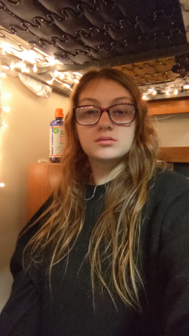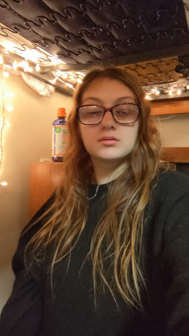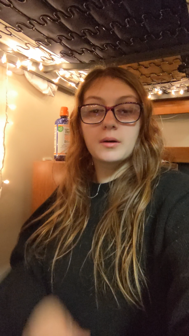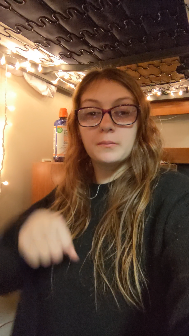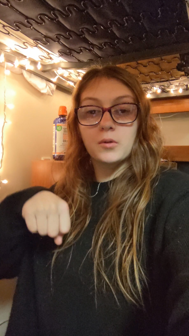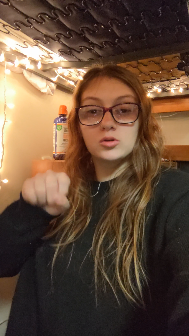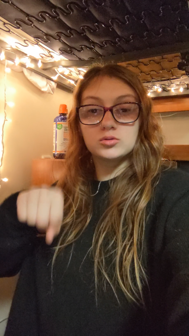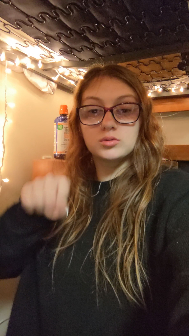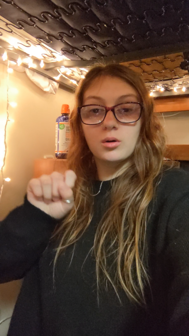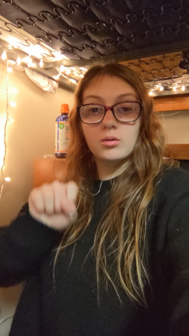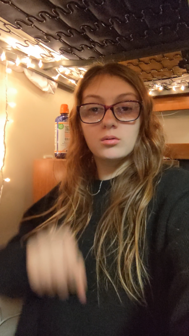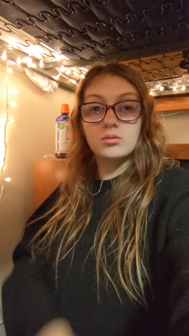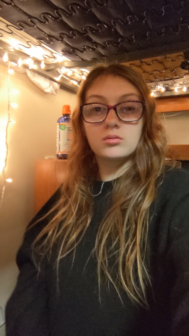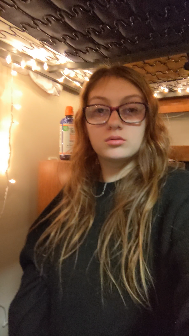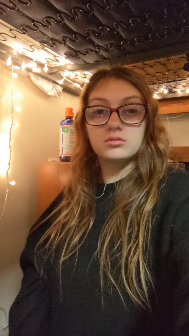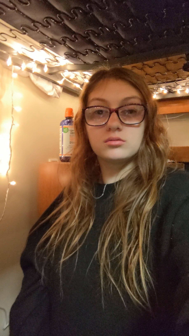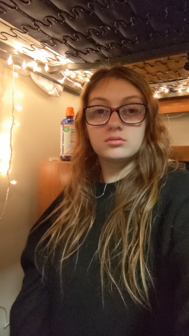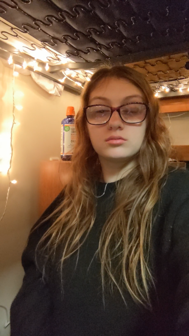motorcycle